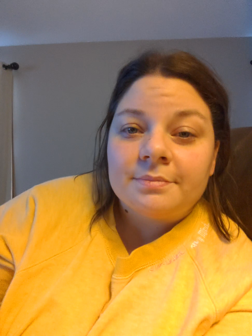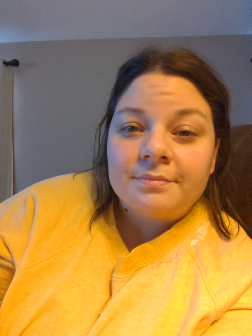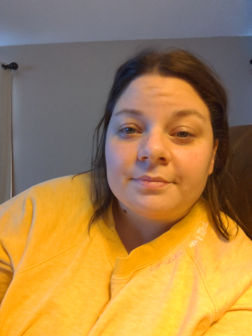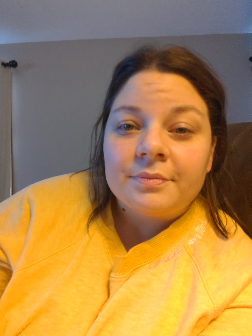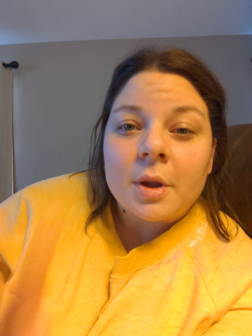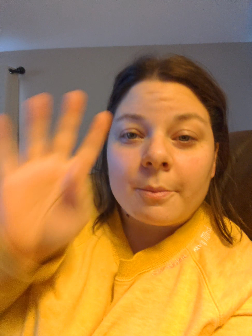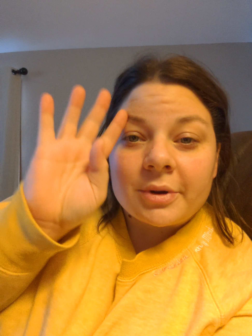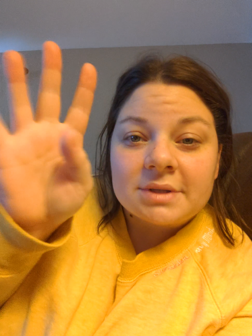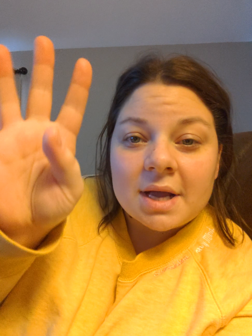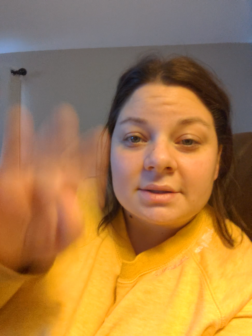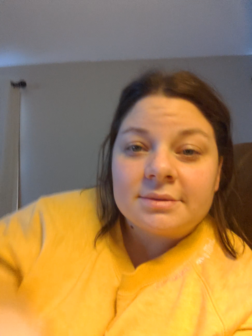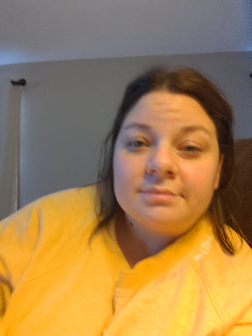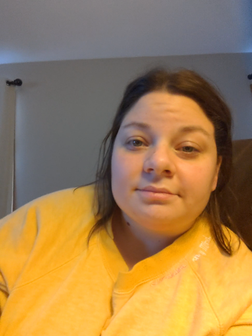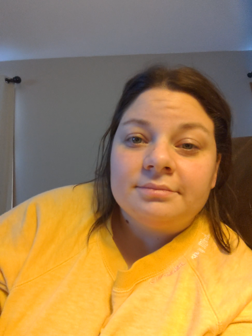pretend